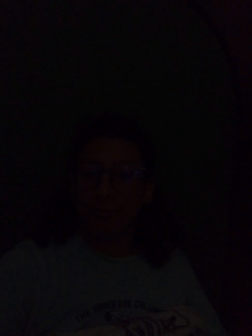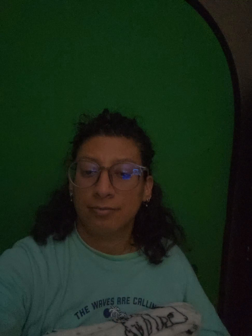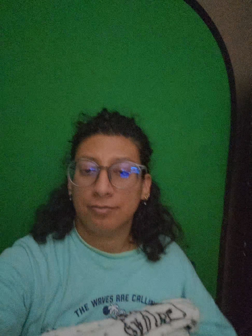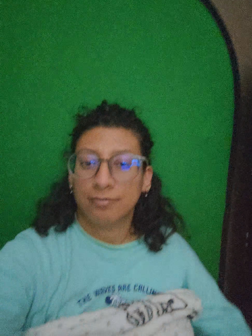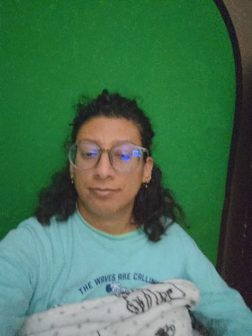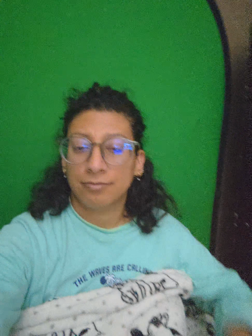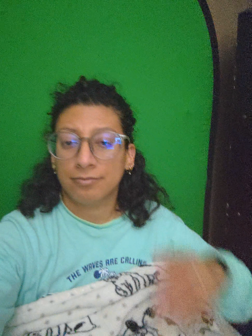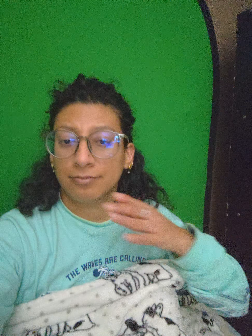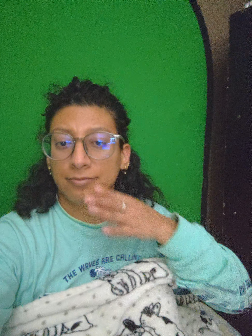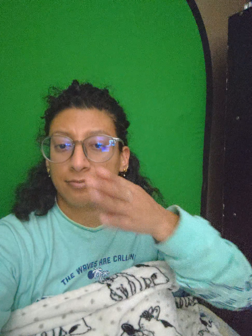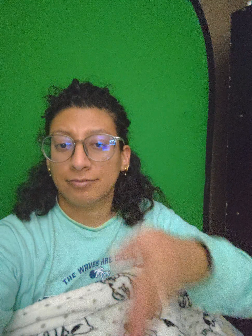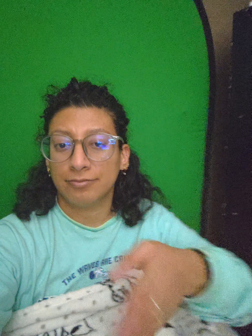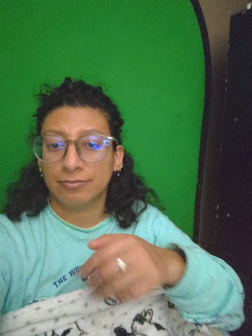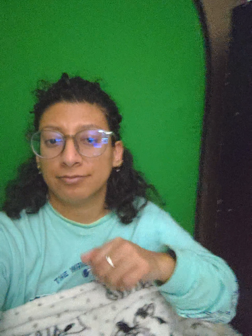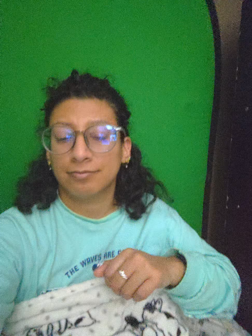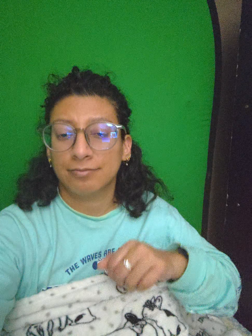after